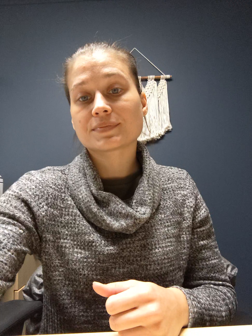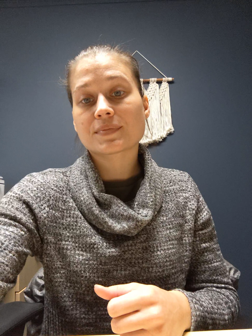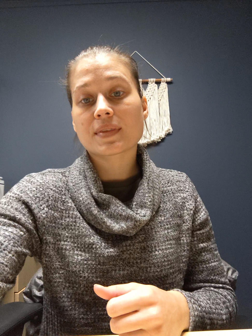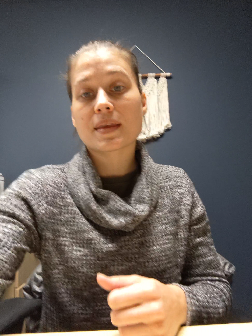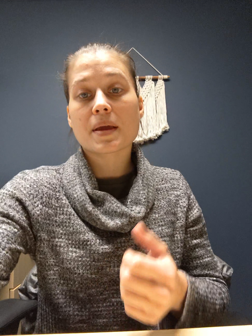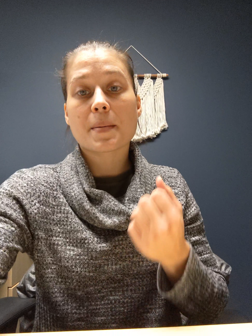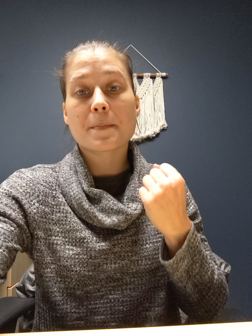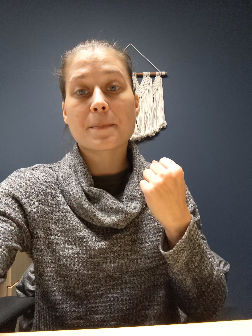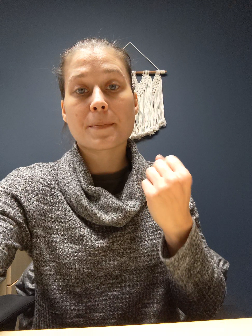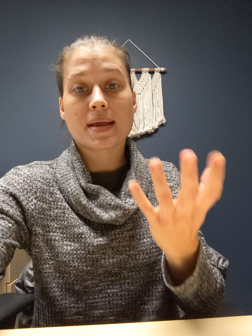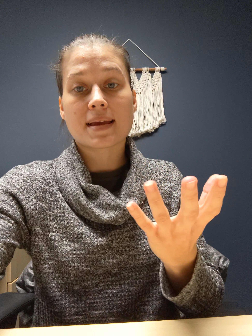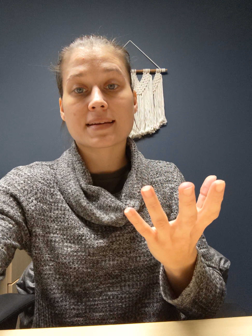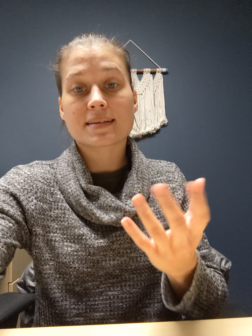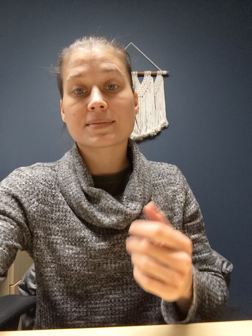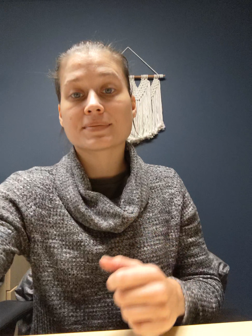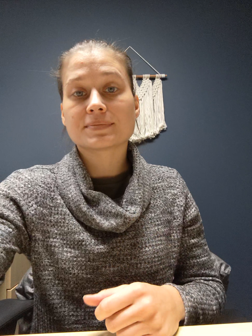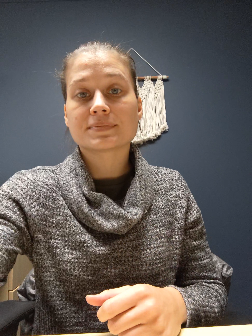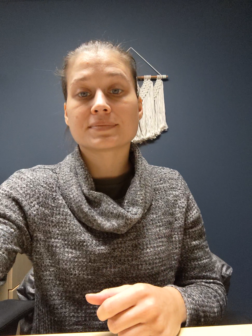many